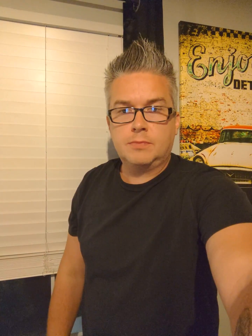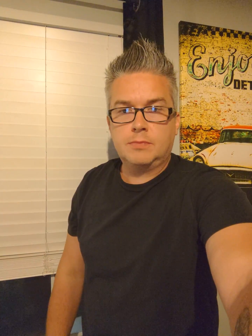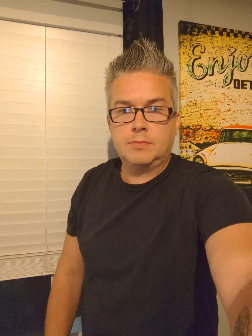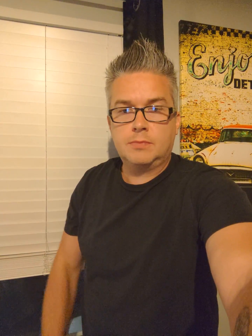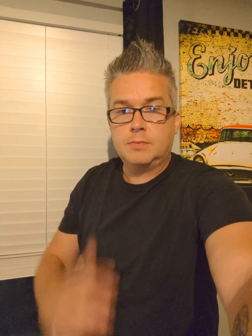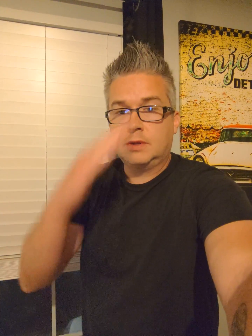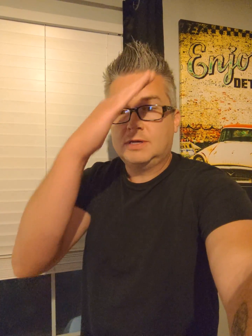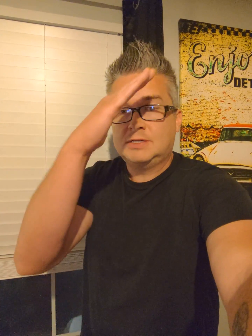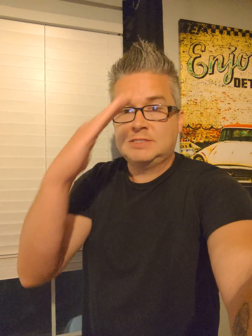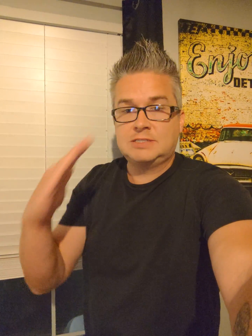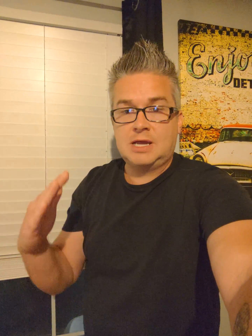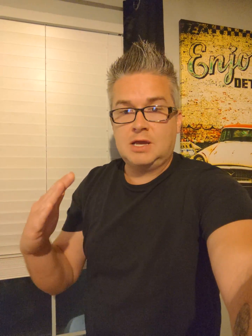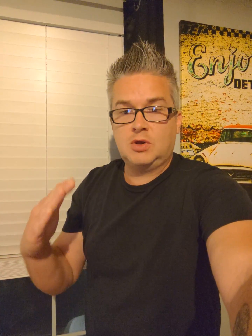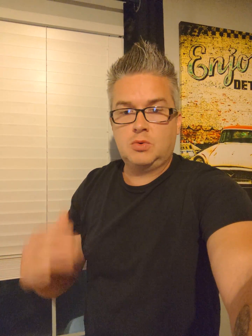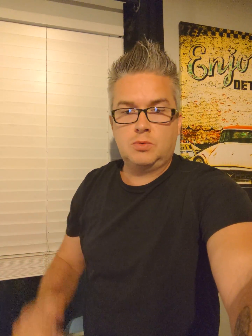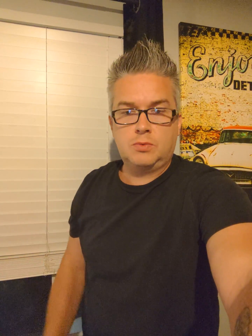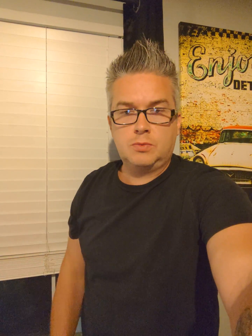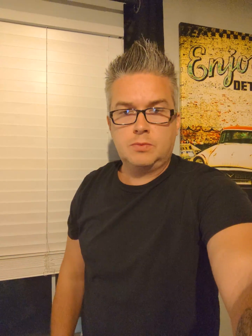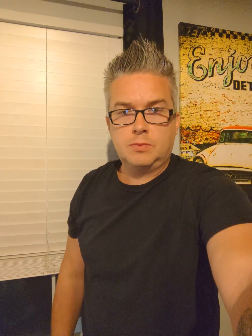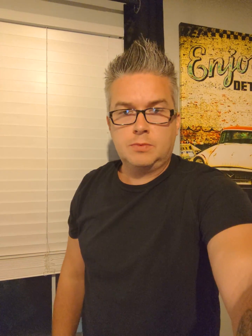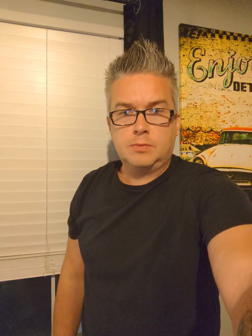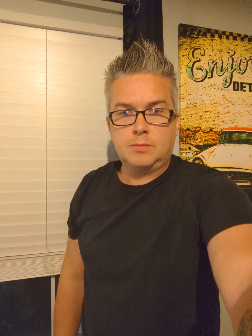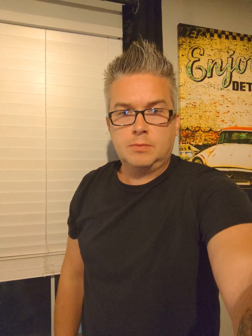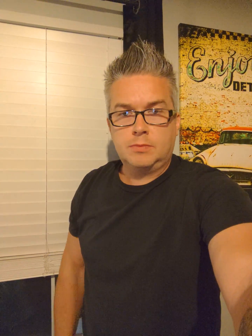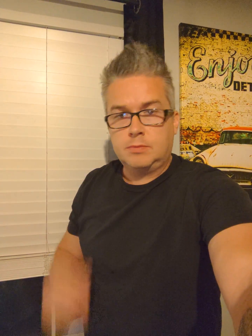roof